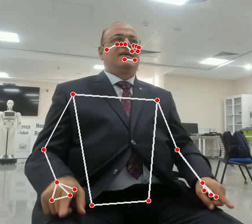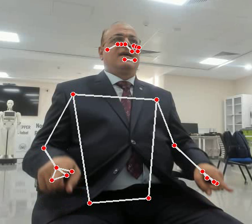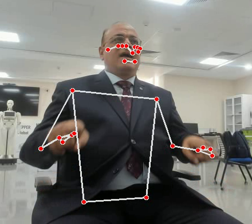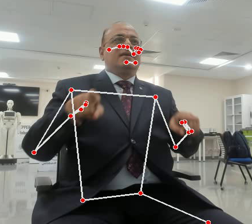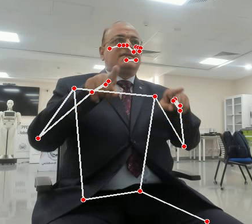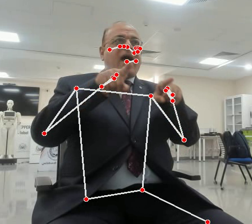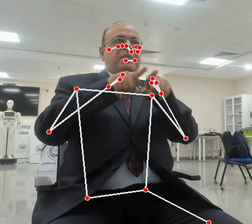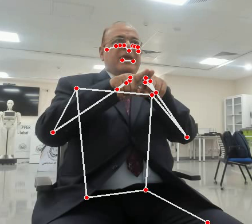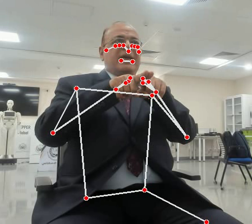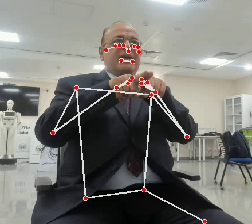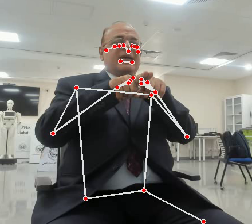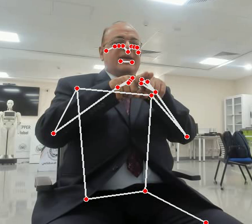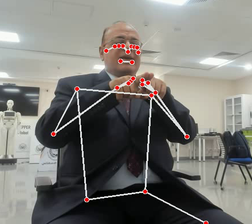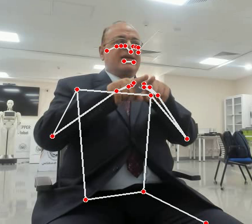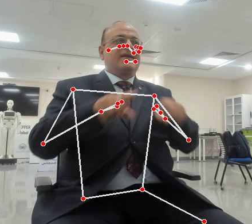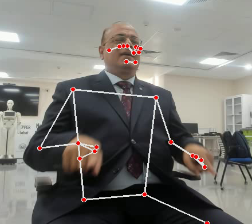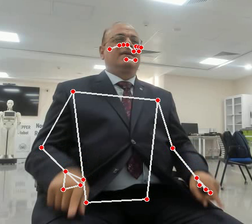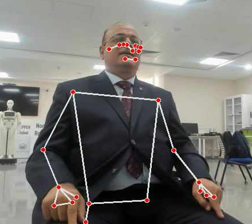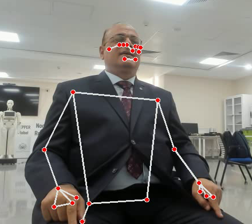sahby